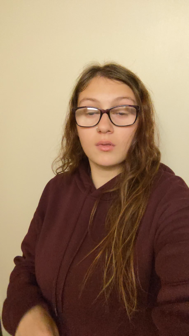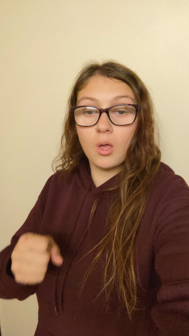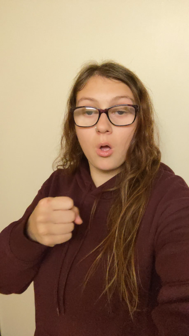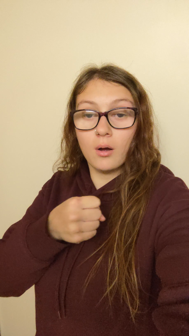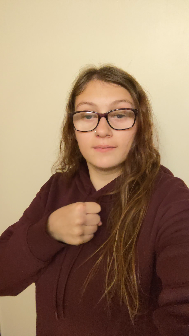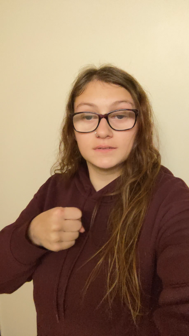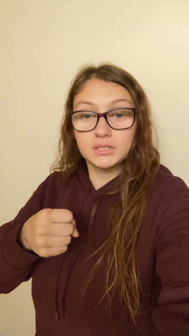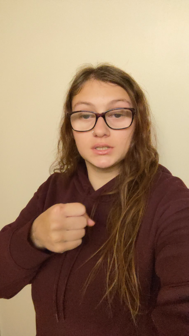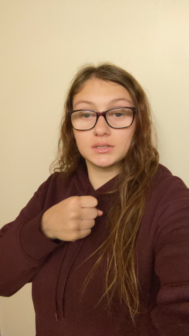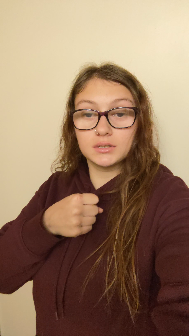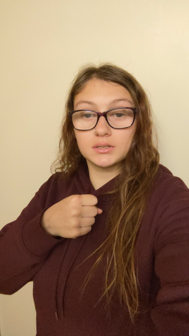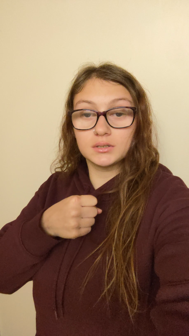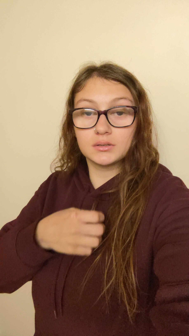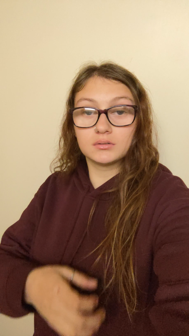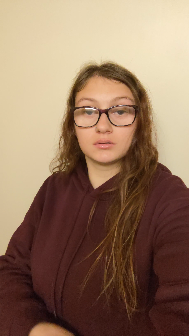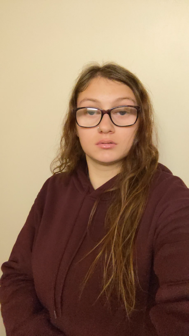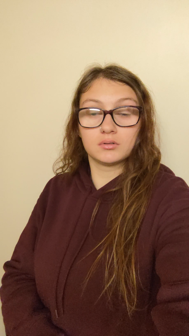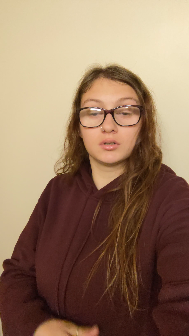coffee